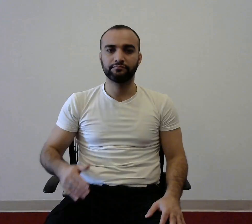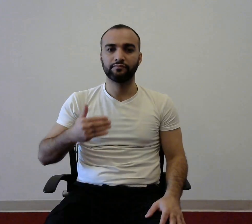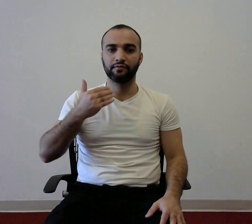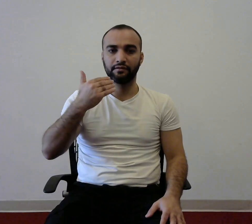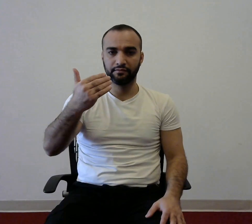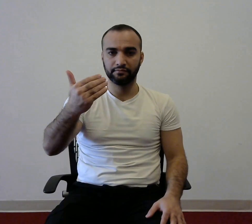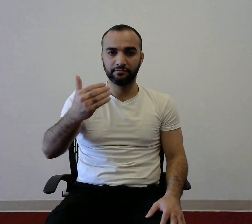siz